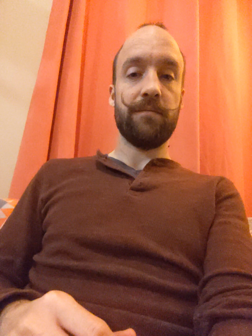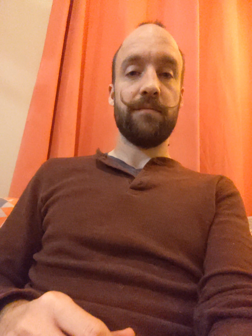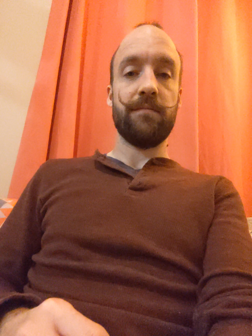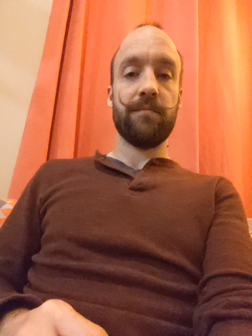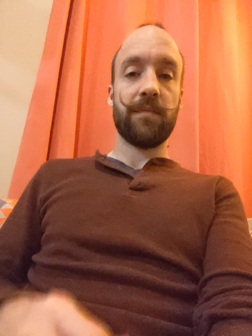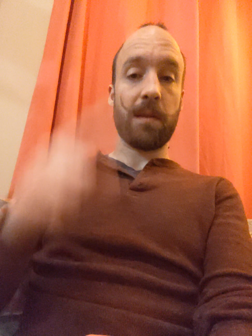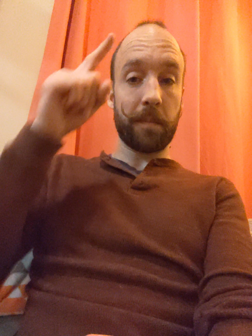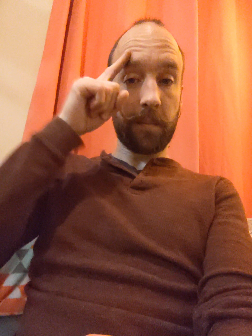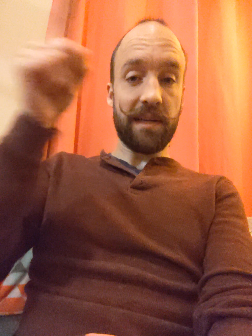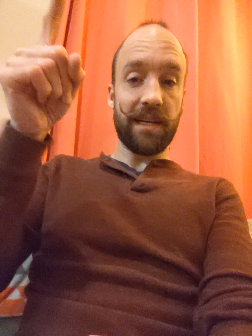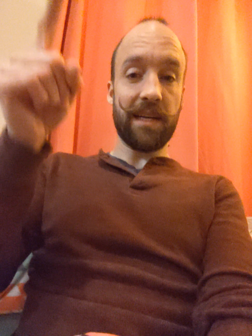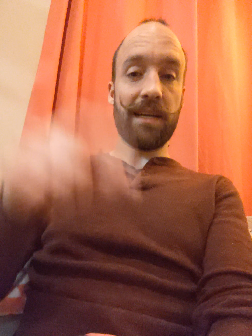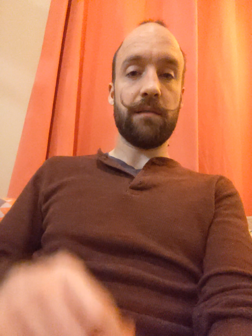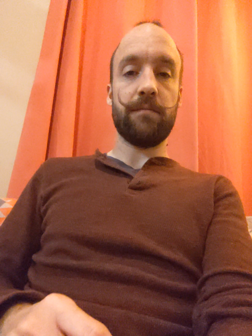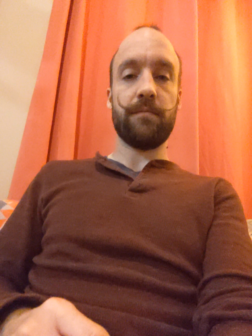penny